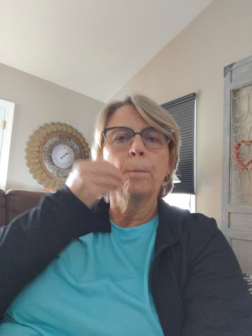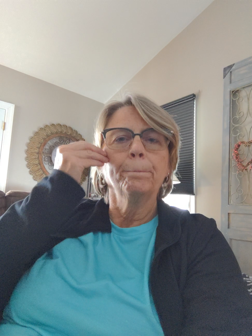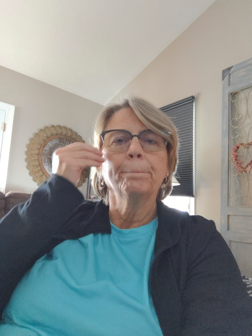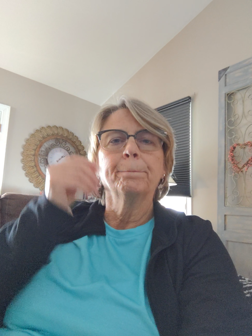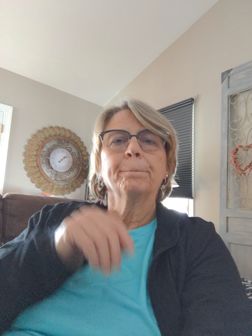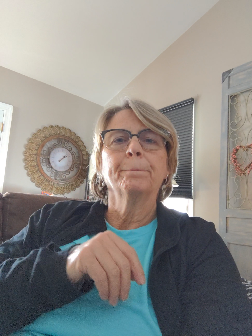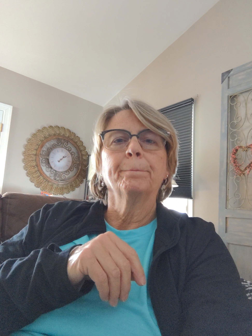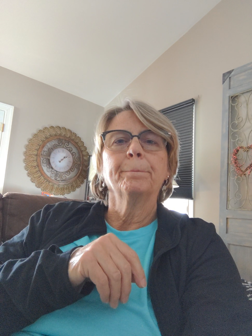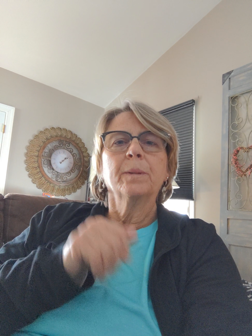home